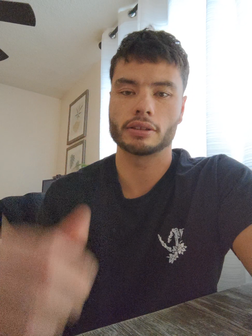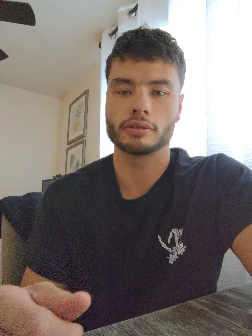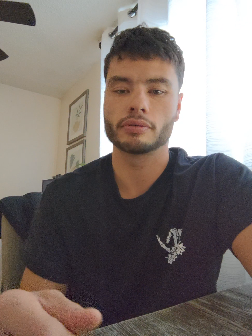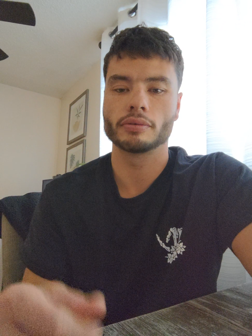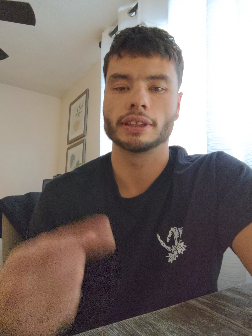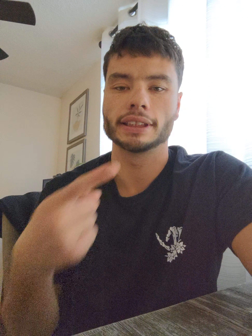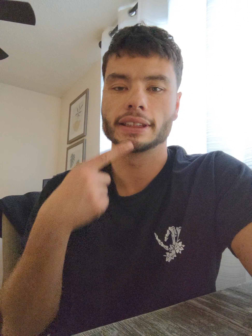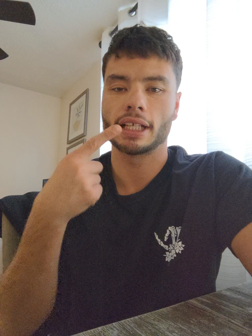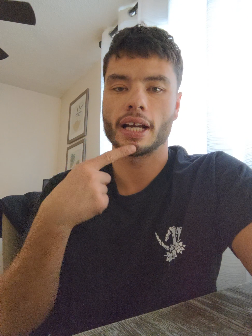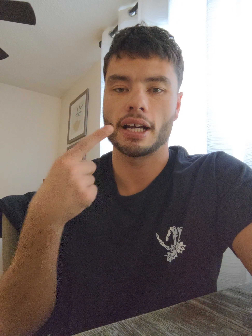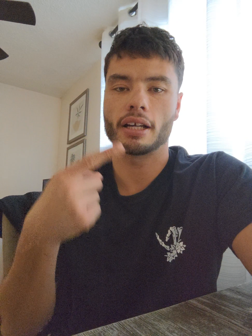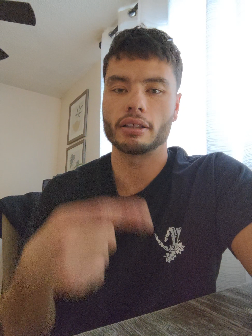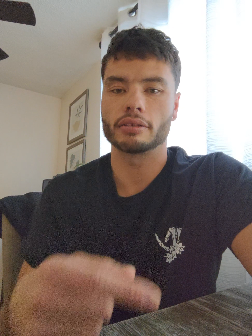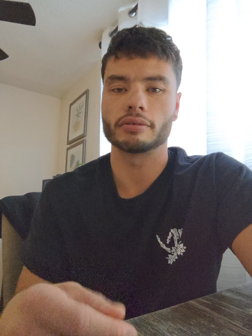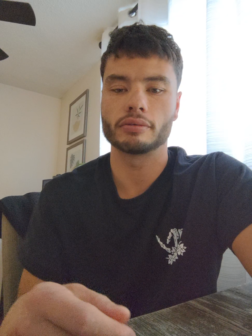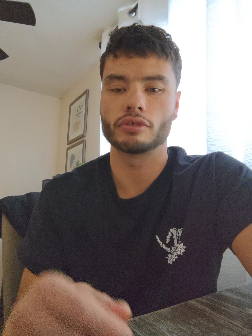say